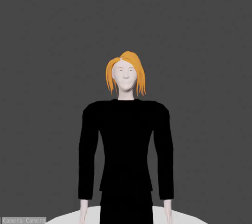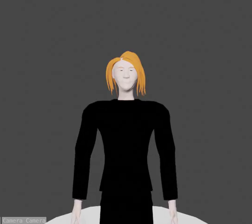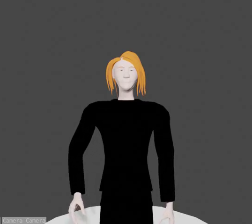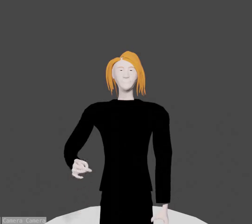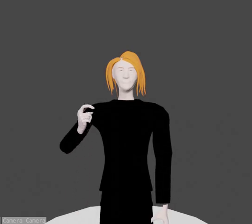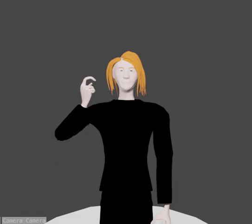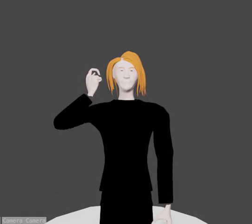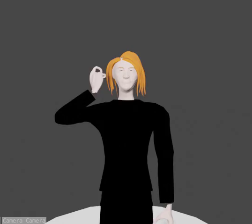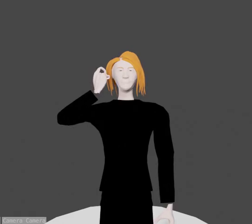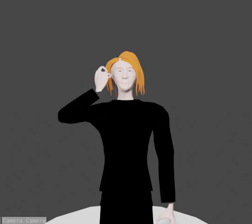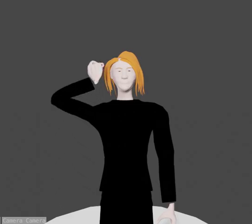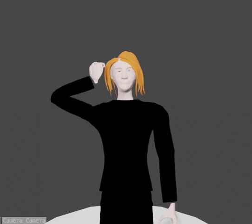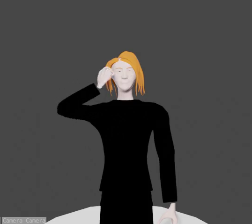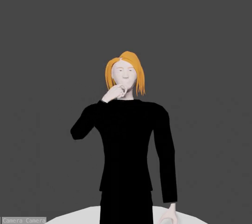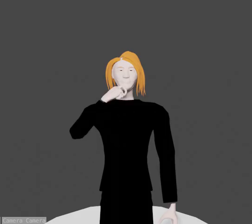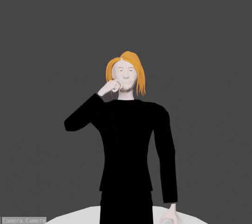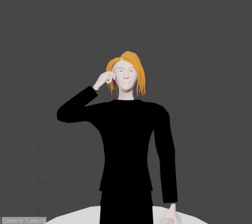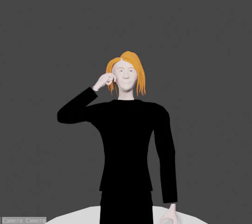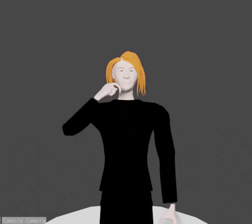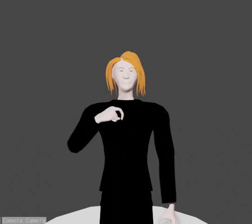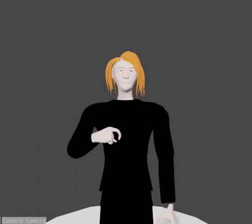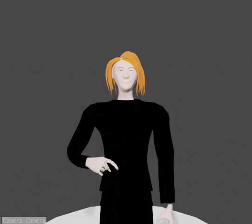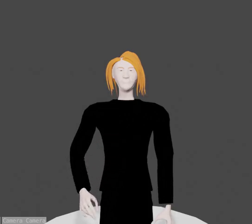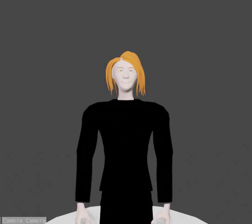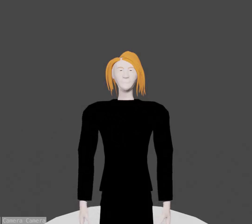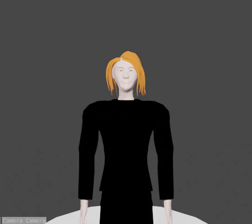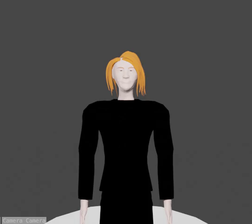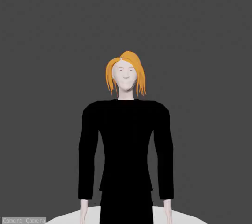Annoint